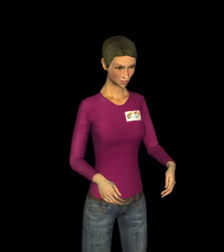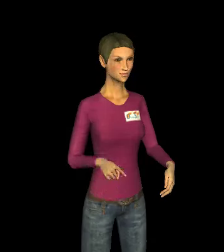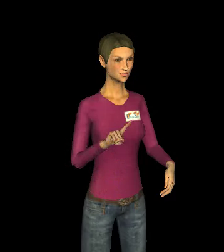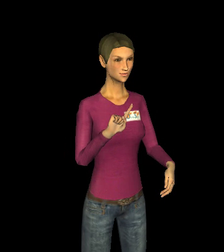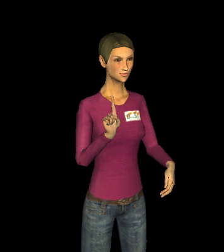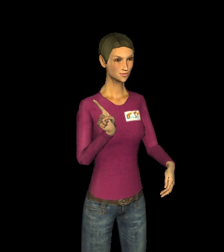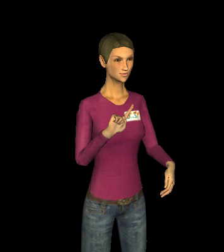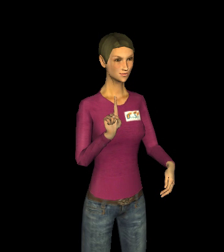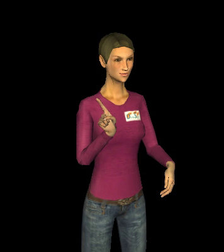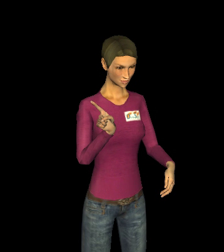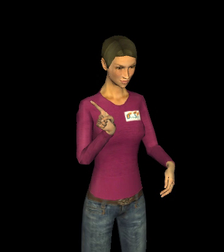لا